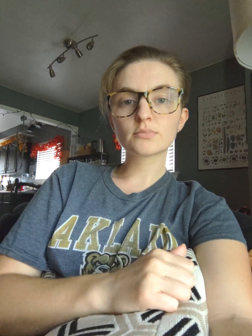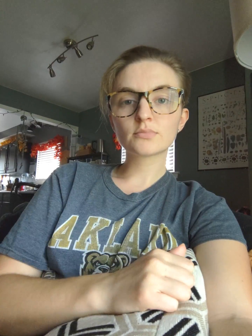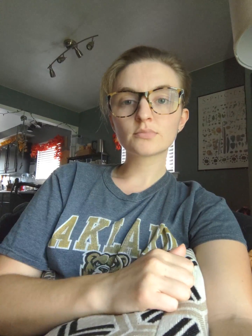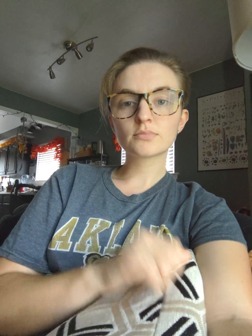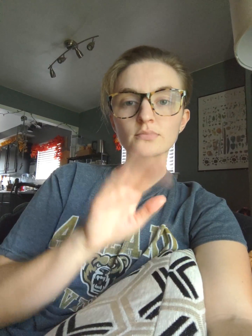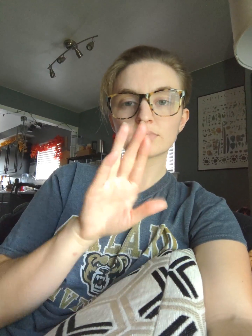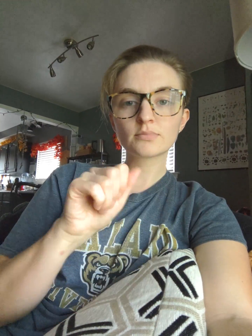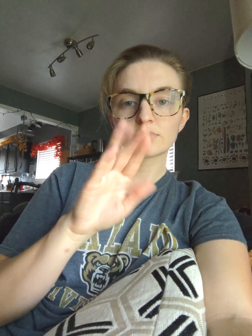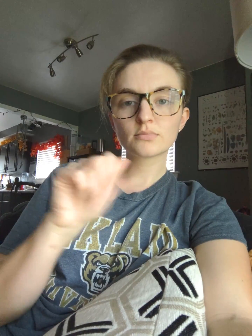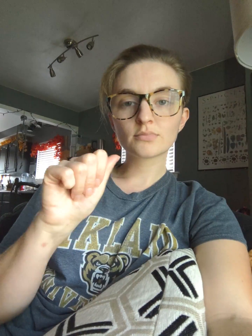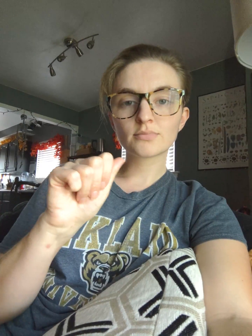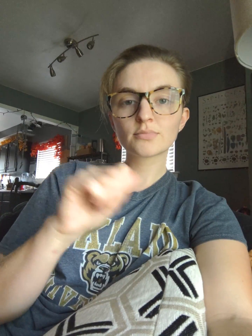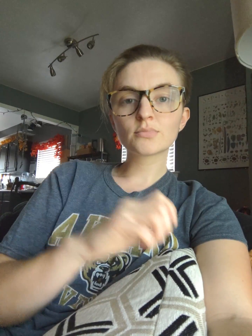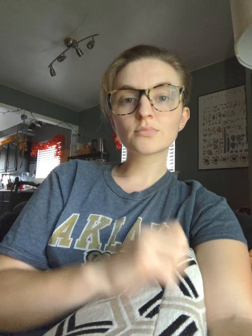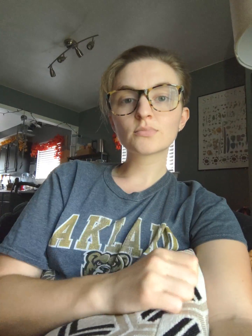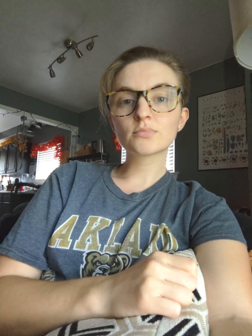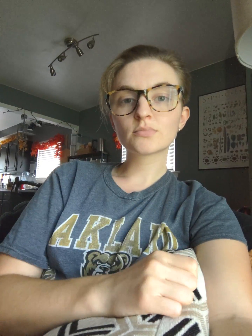baa baa